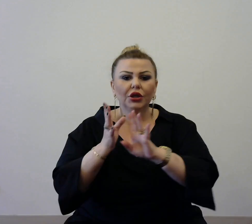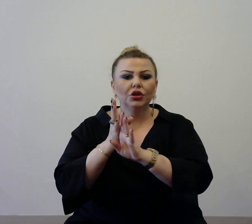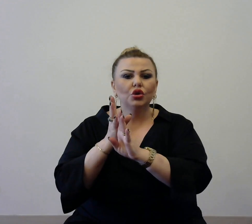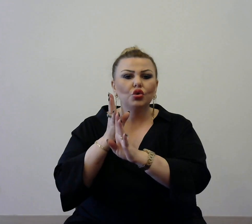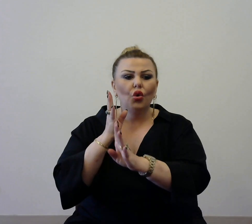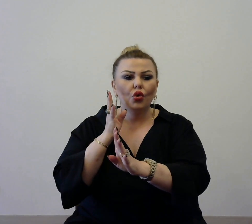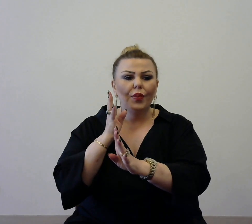növbə